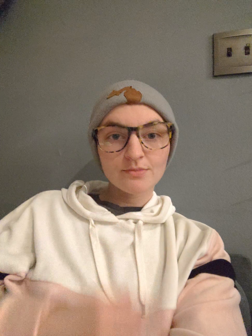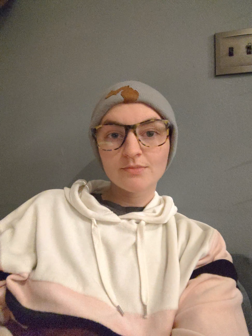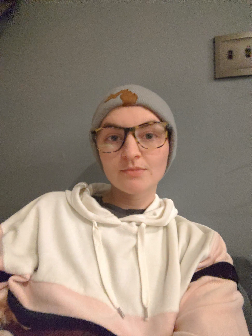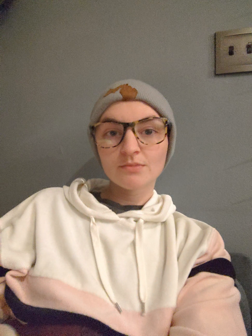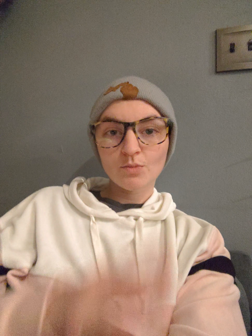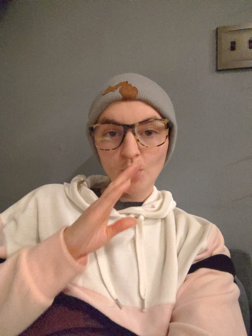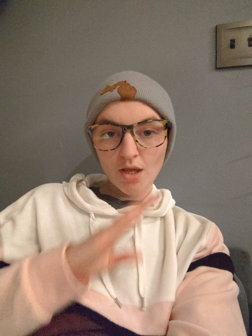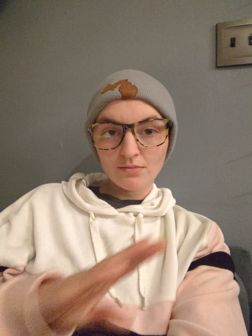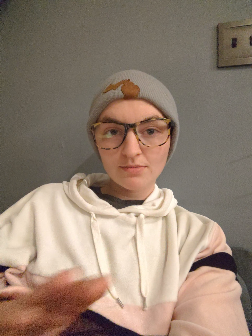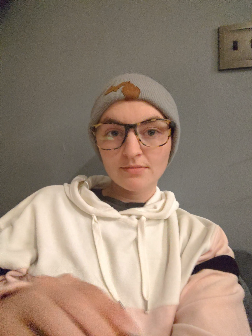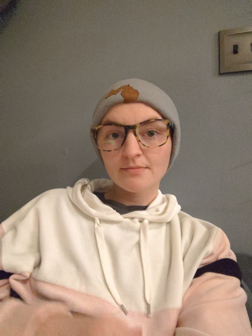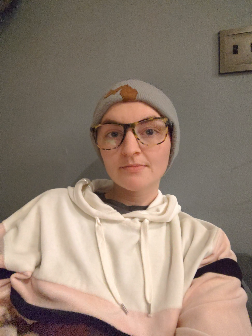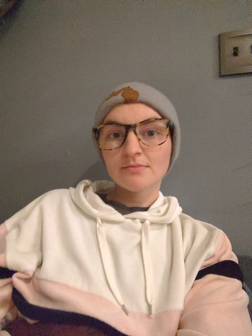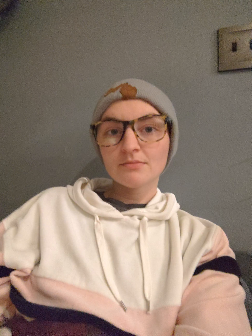quiet